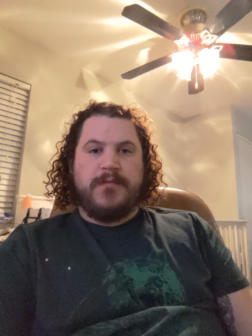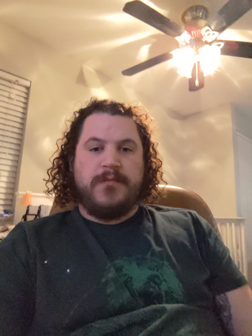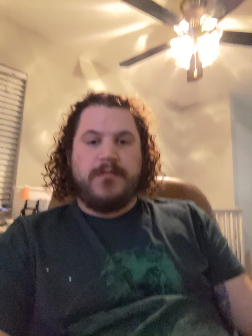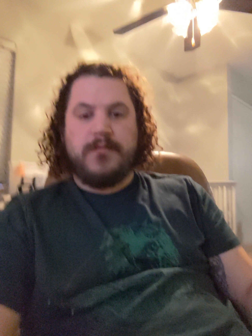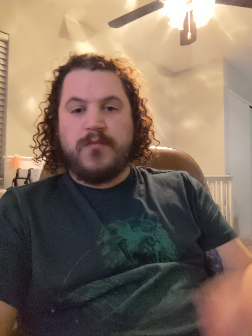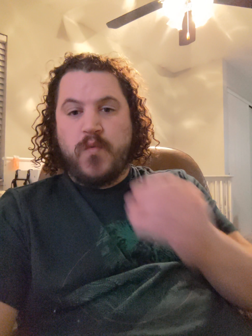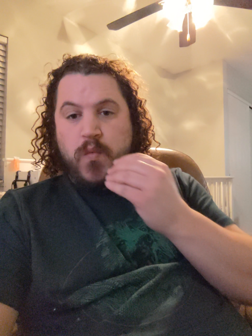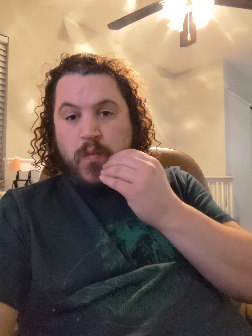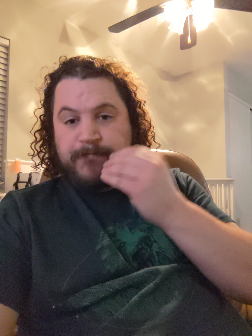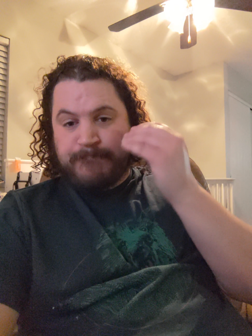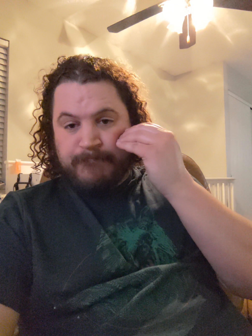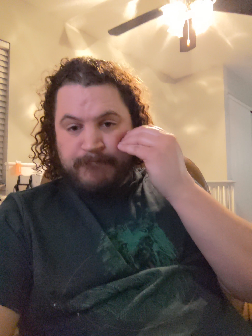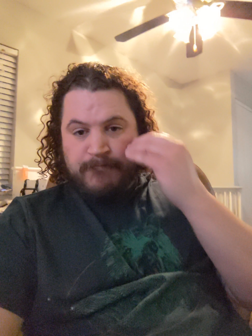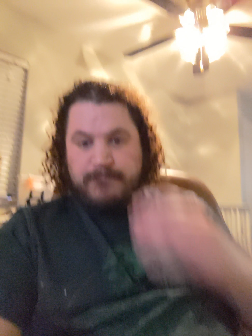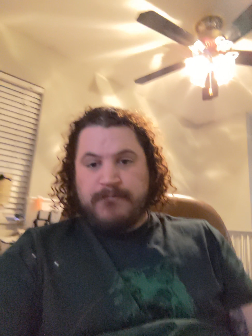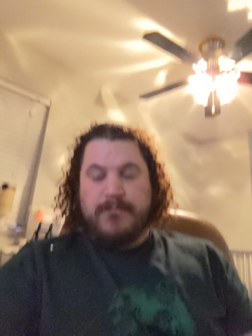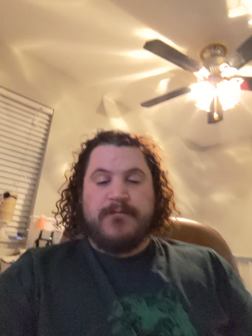home